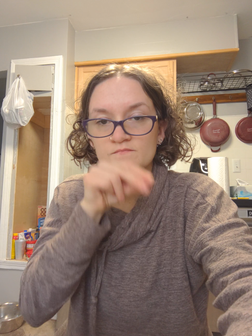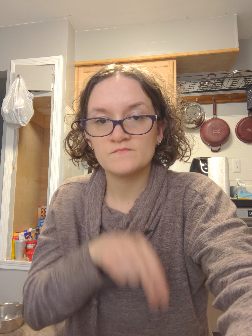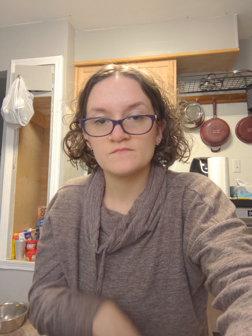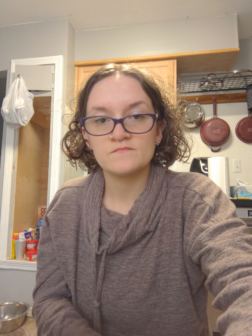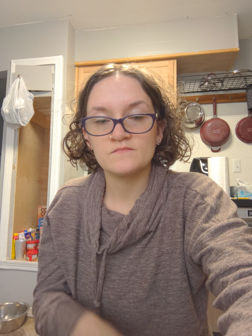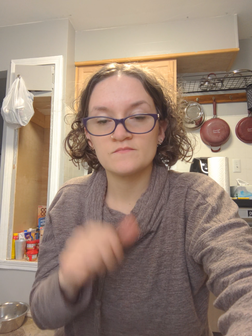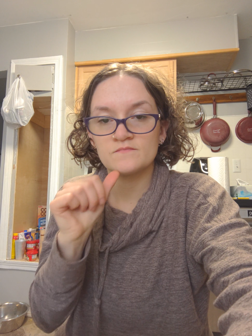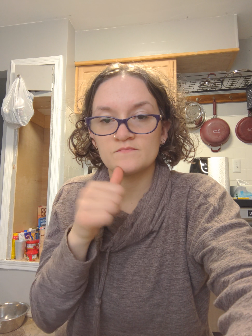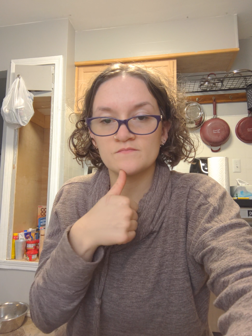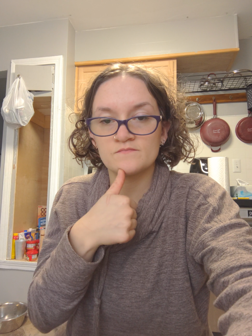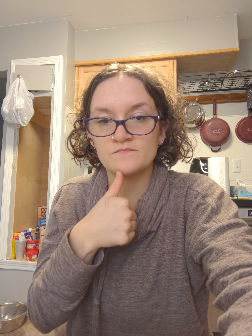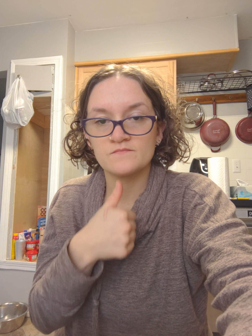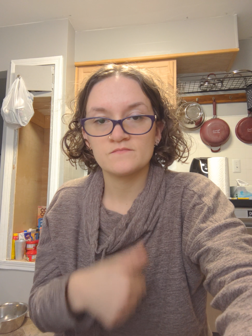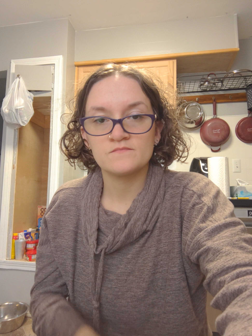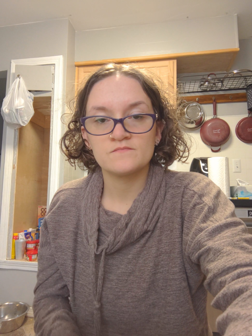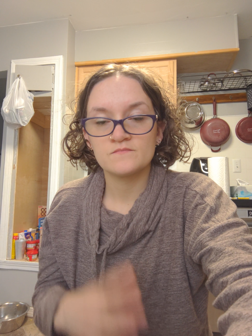owie